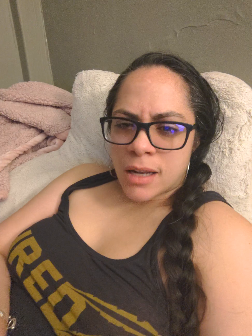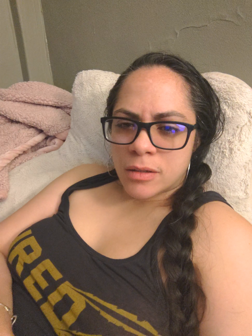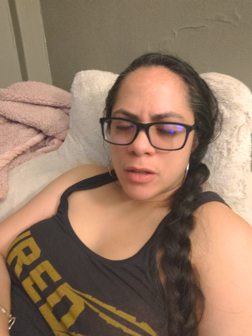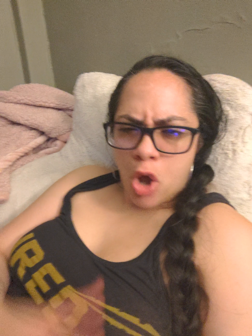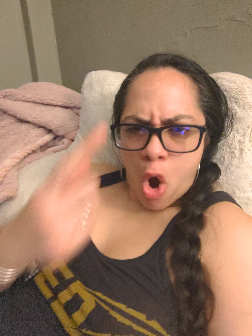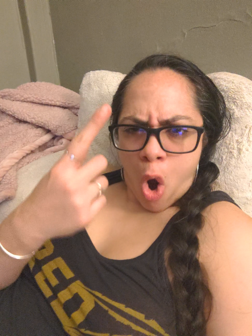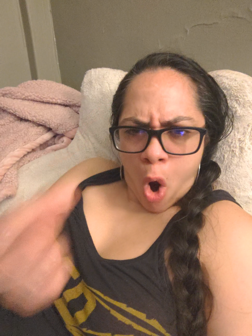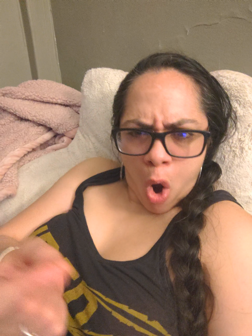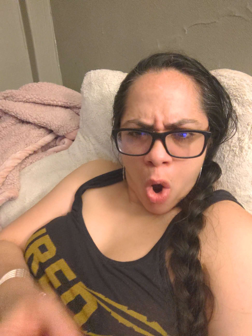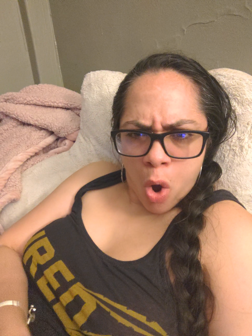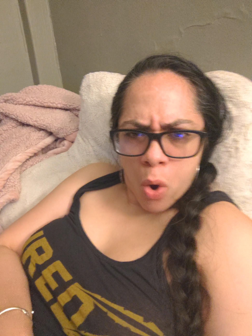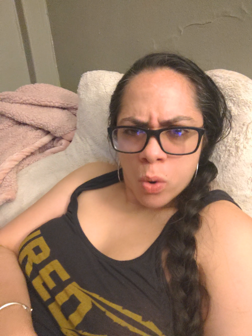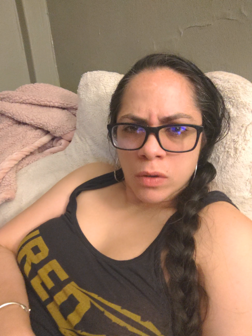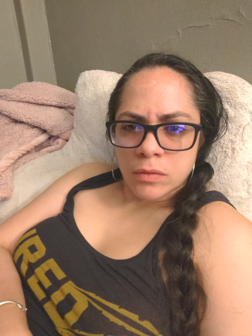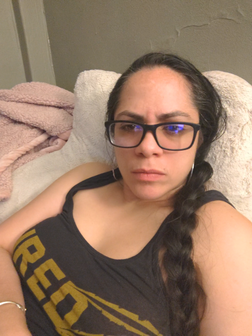go